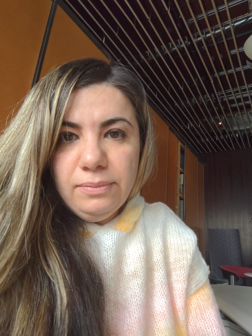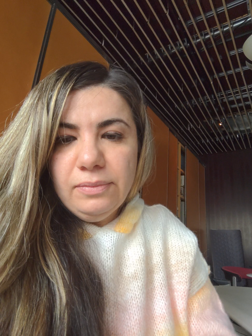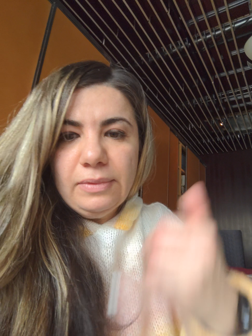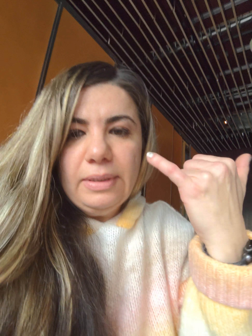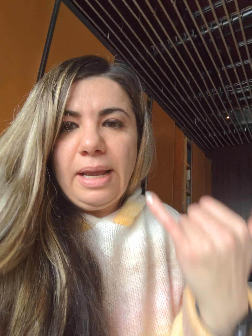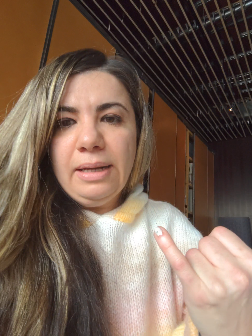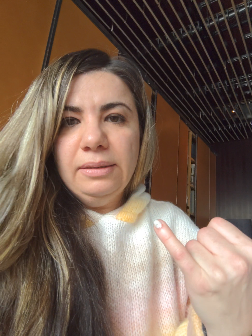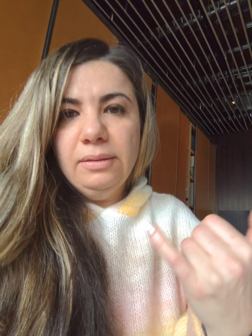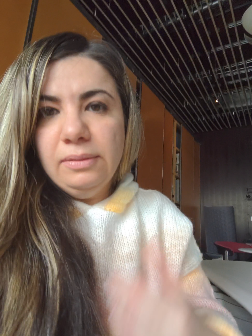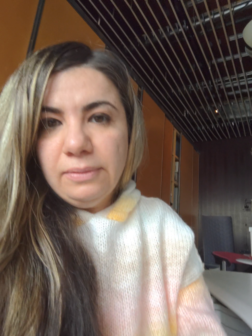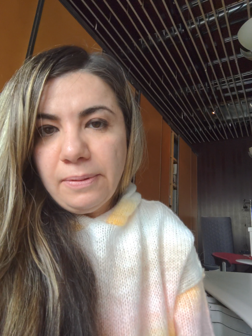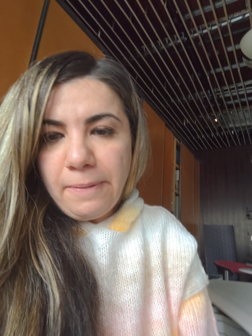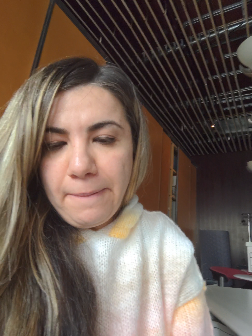now